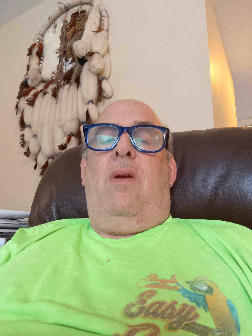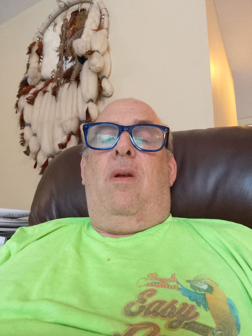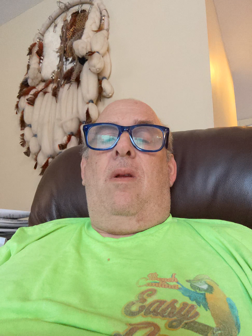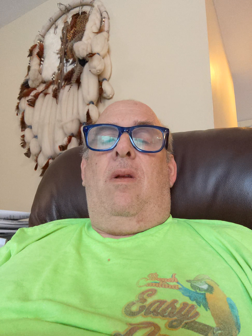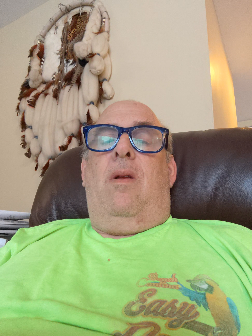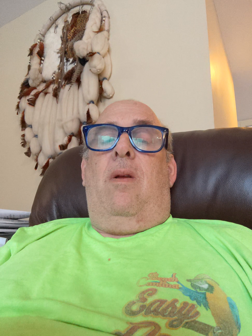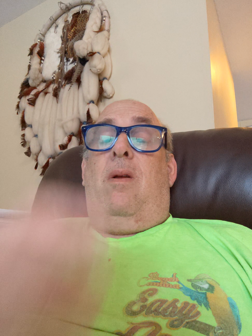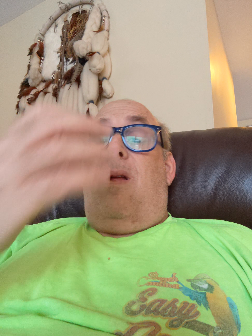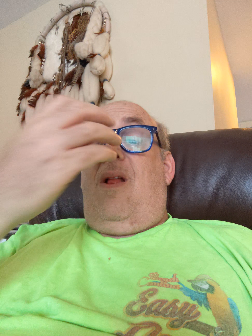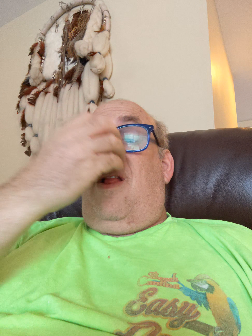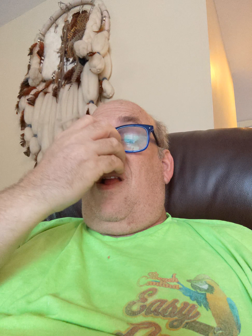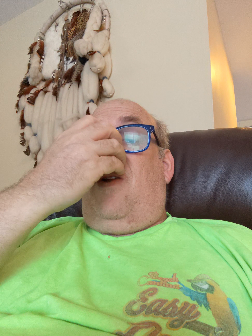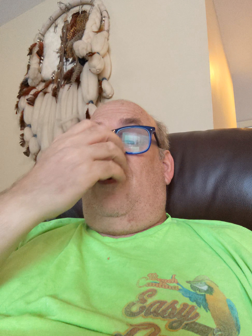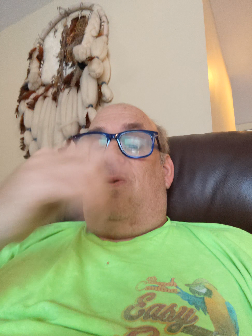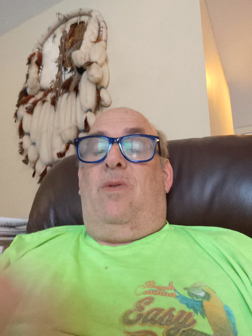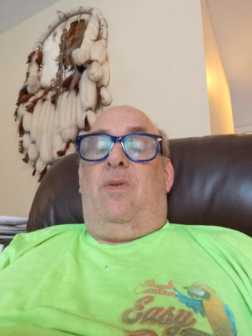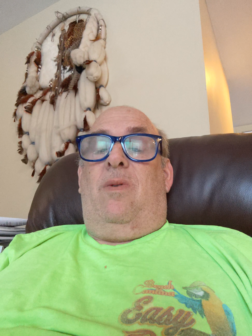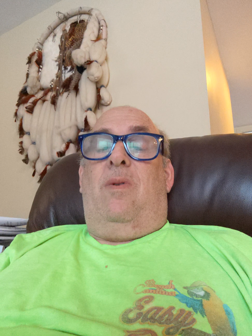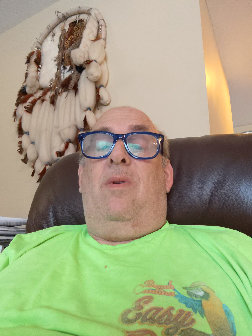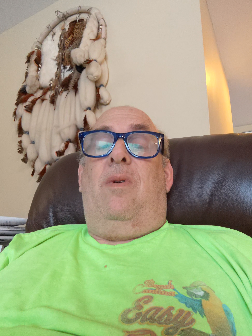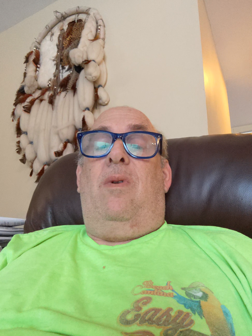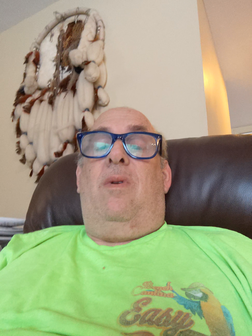clown